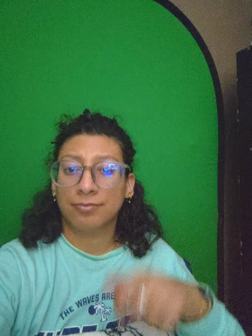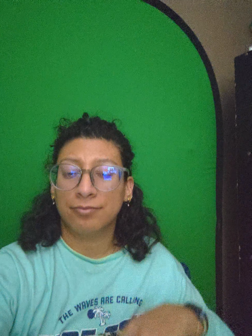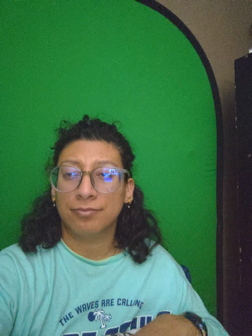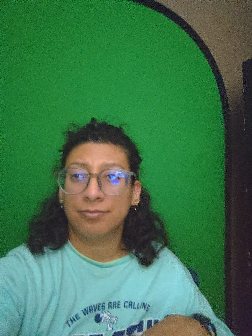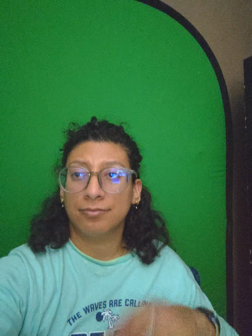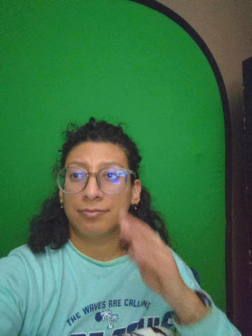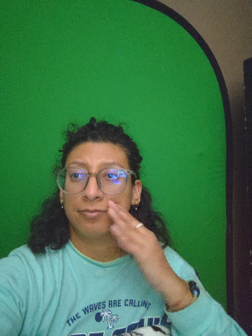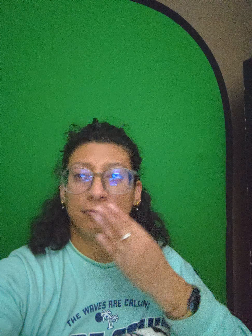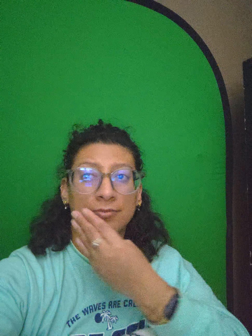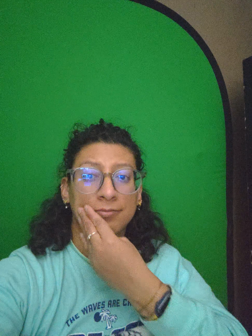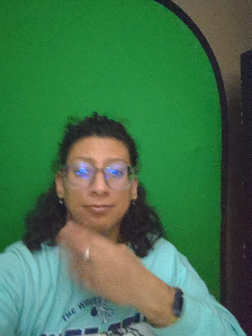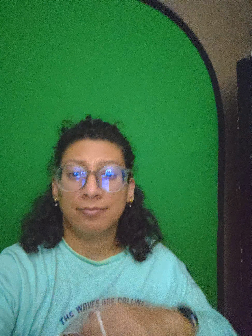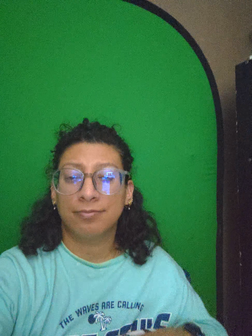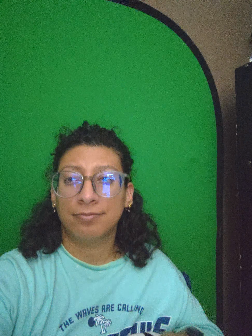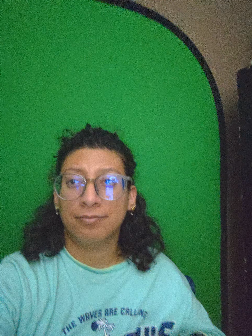napkin